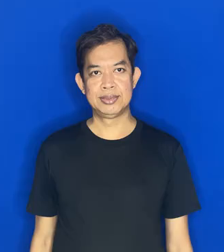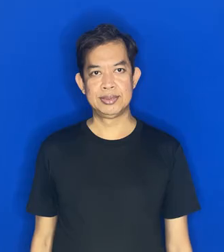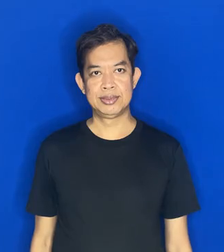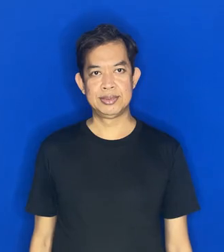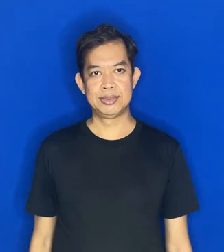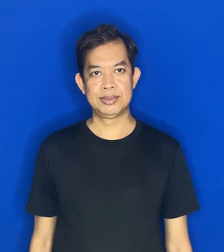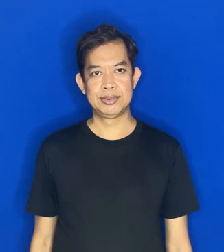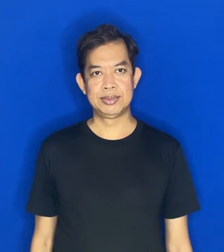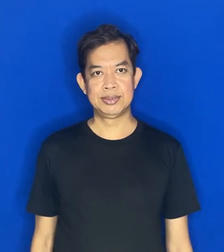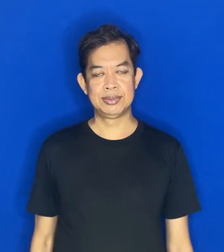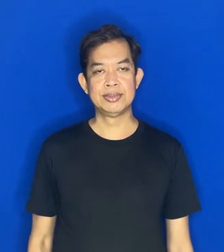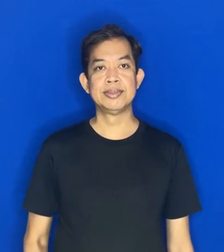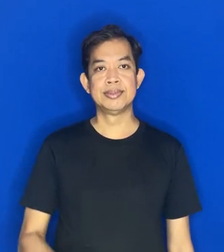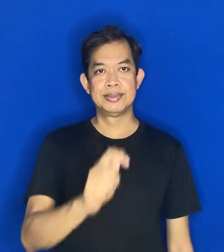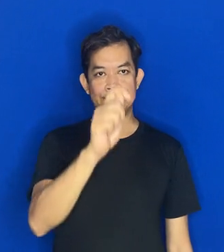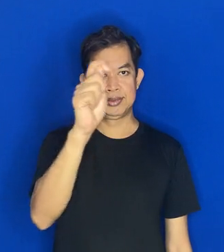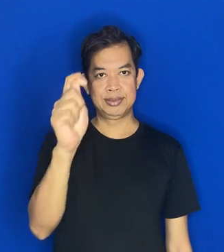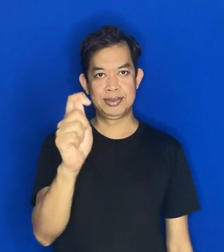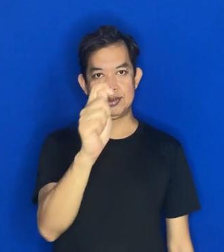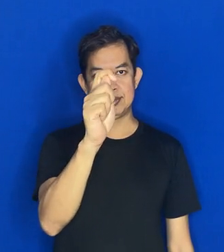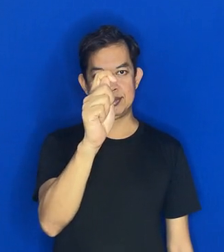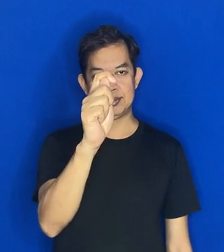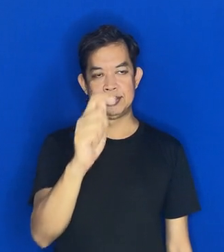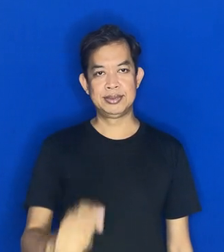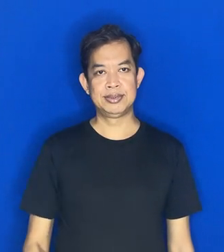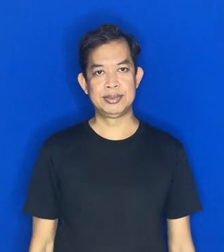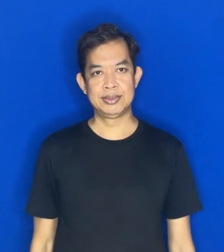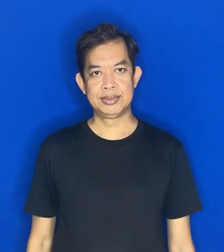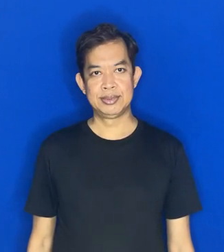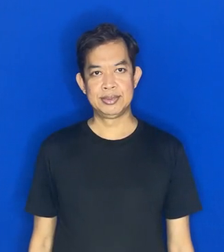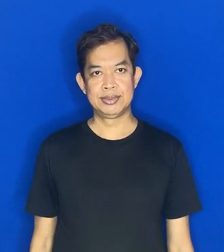tuesday